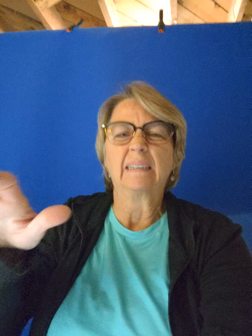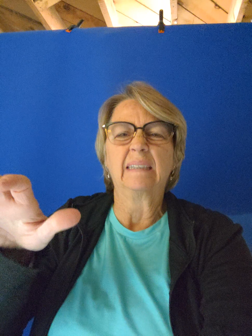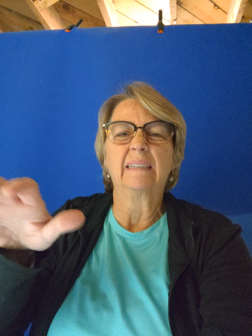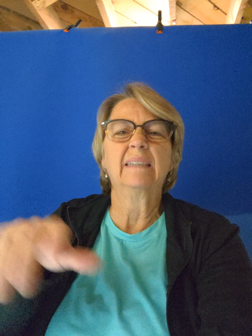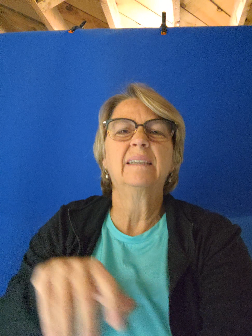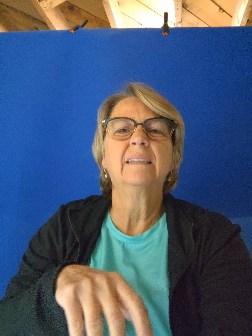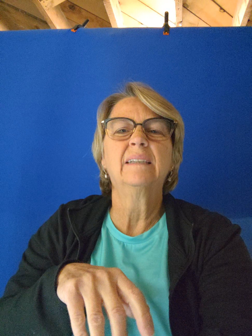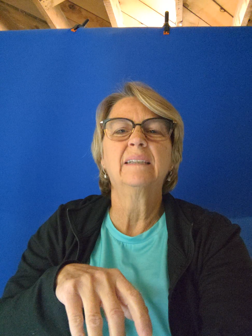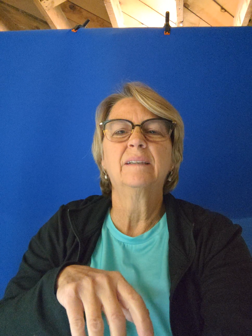hot